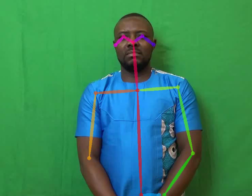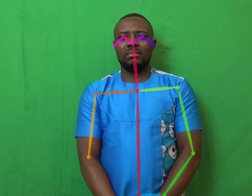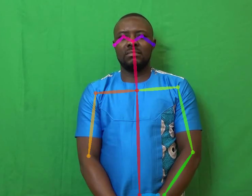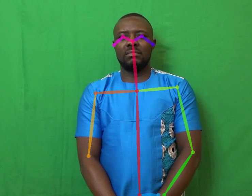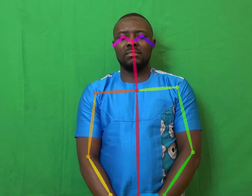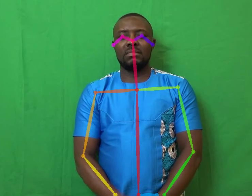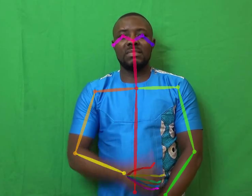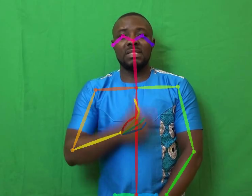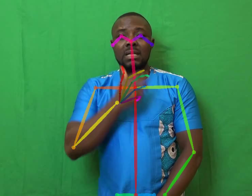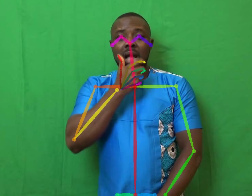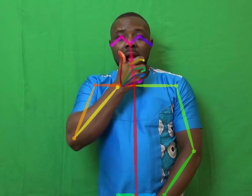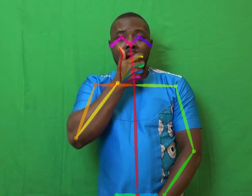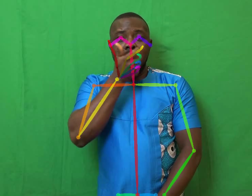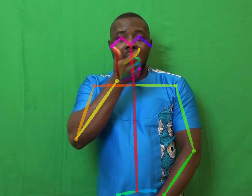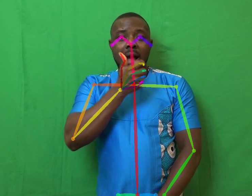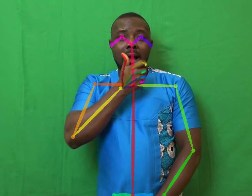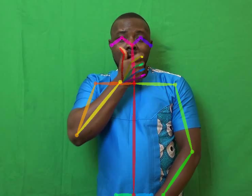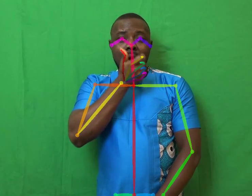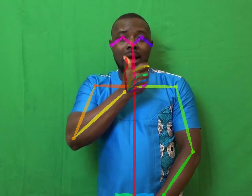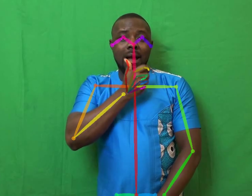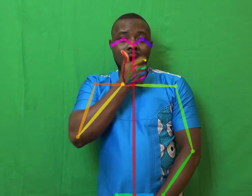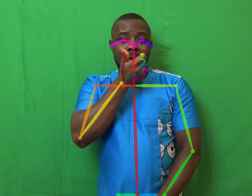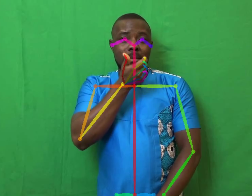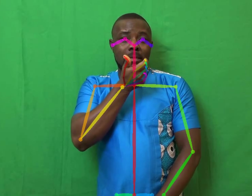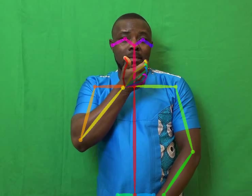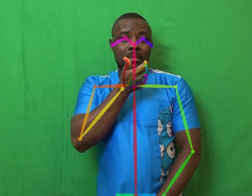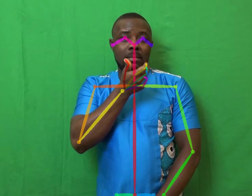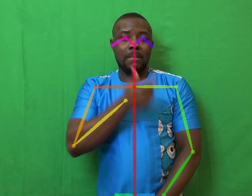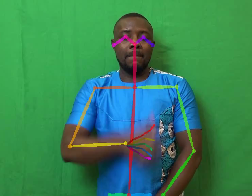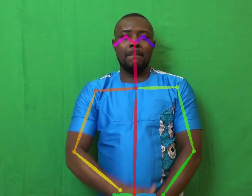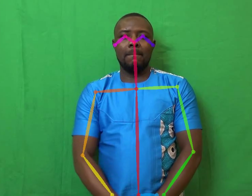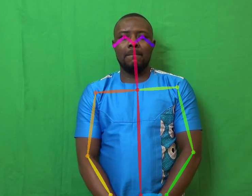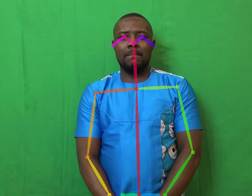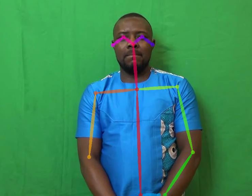apple